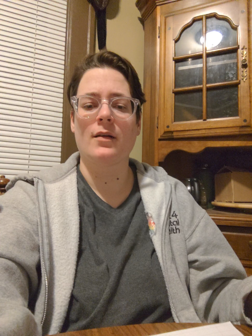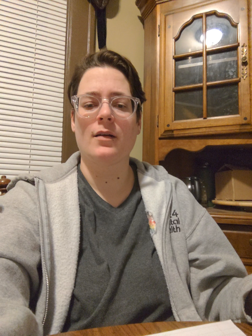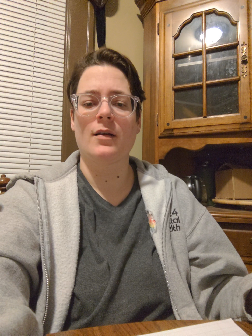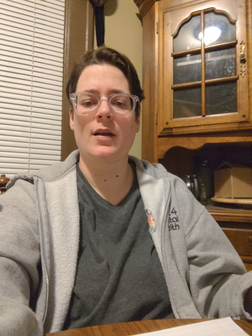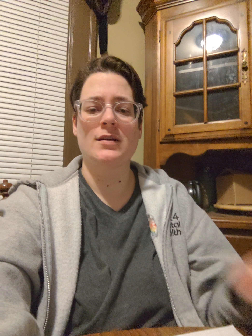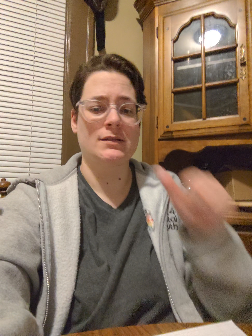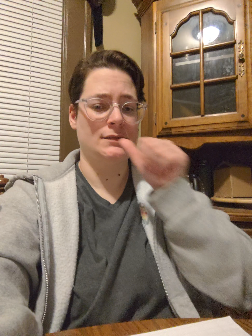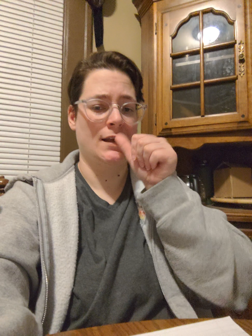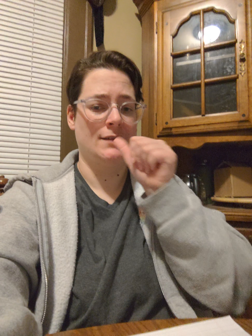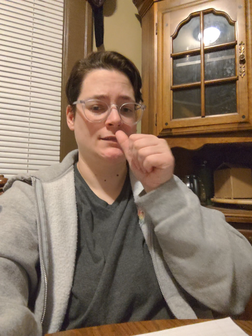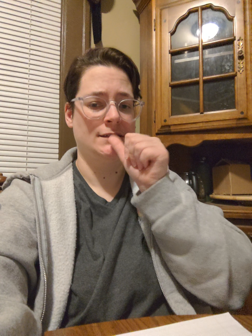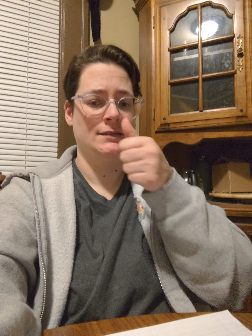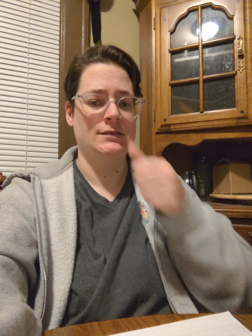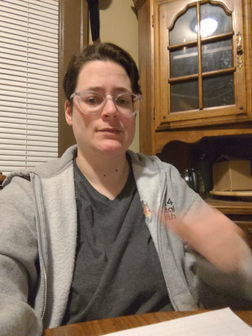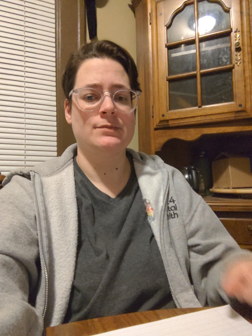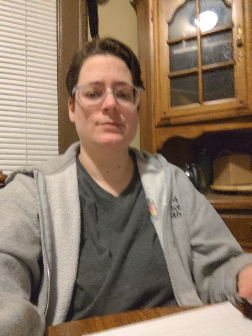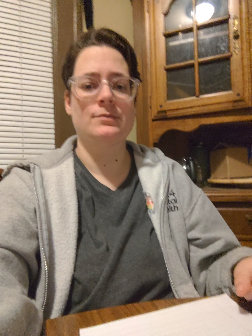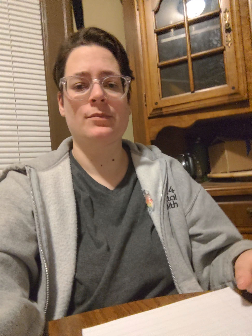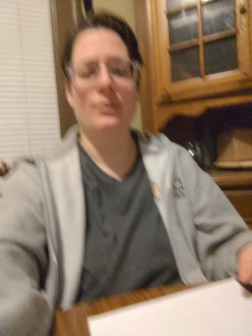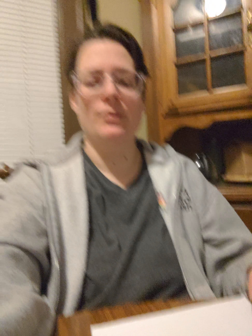nuts